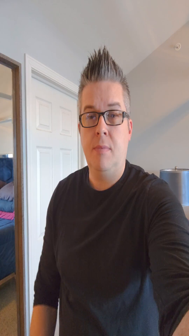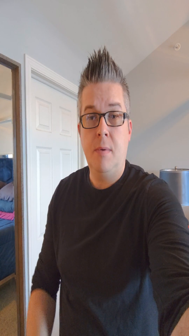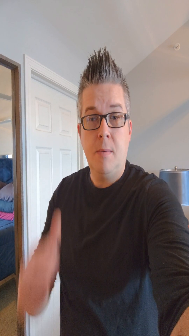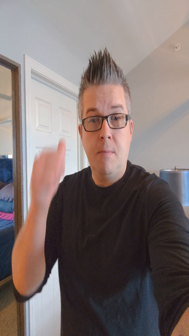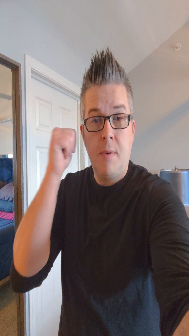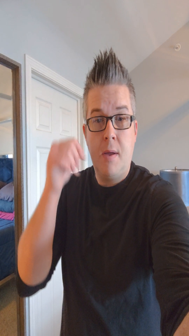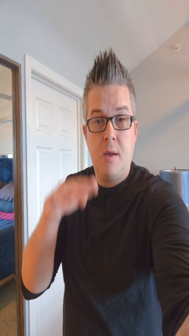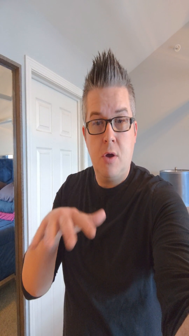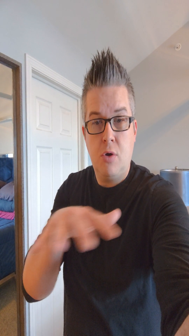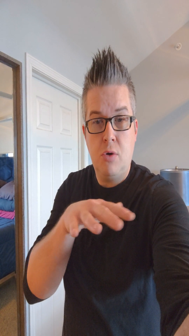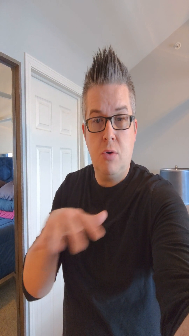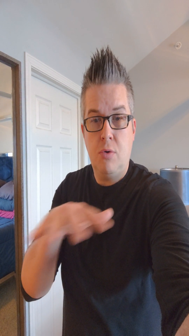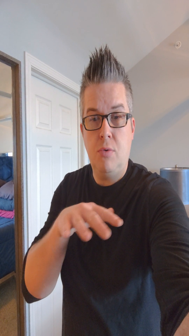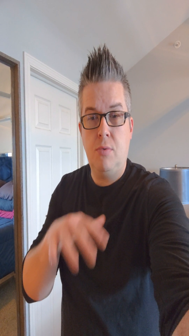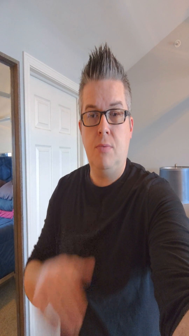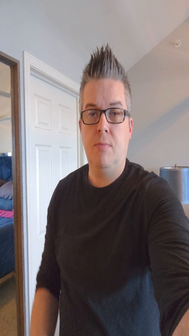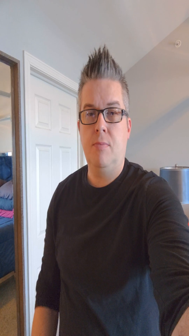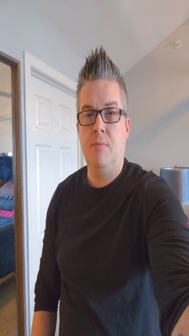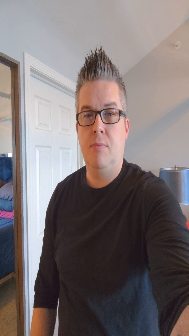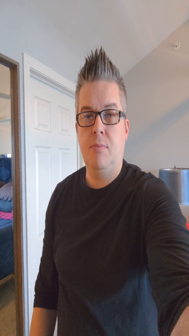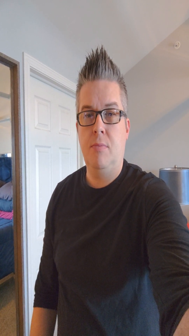backyard